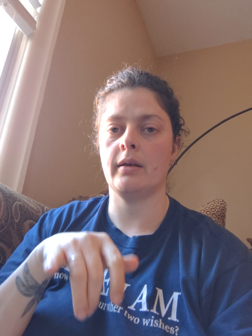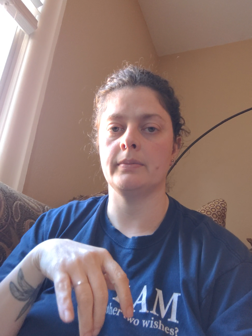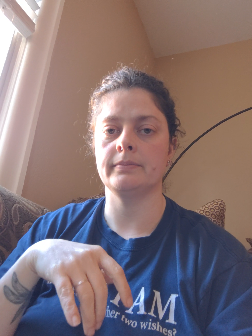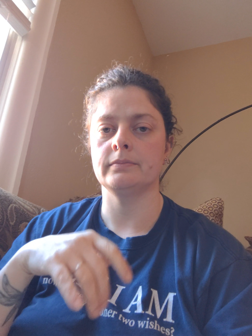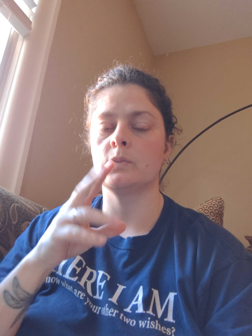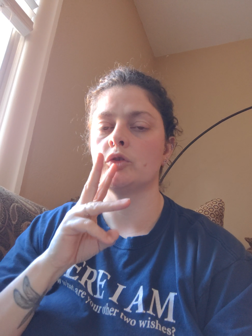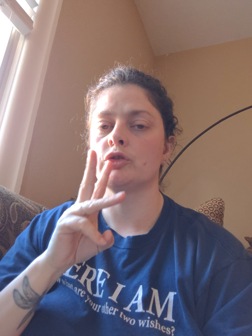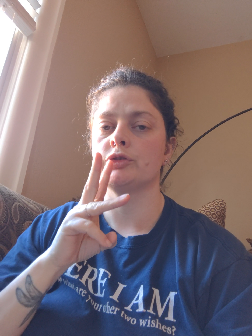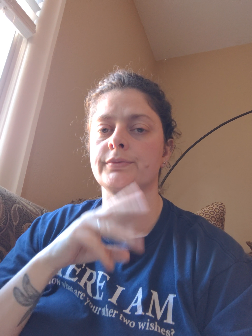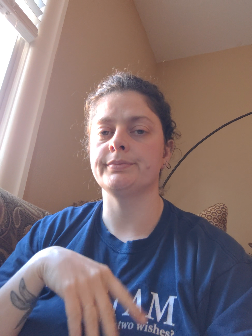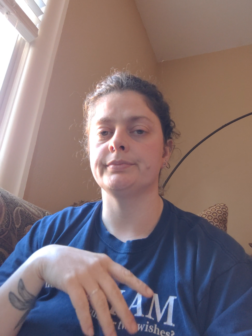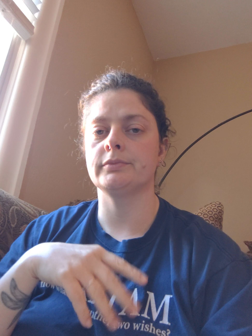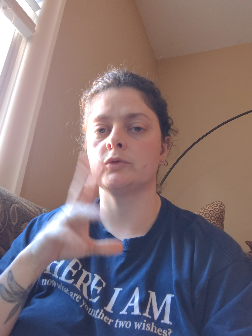water